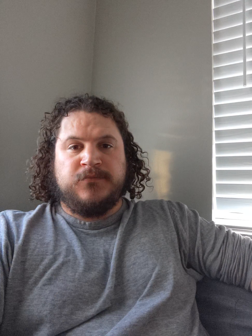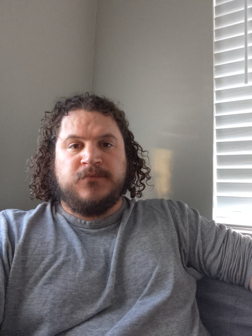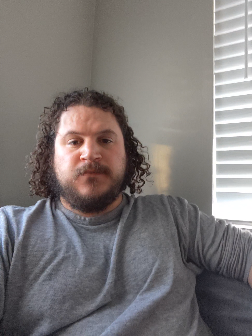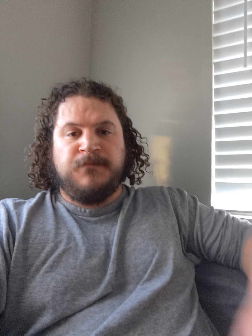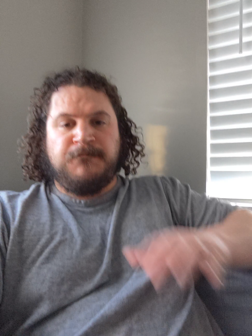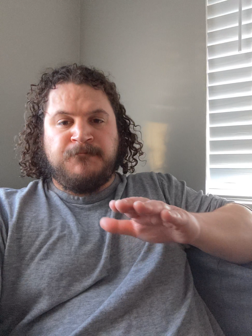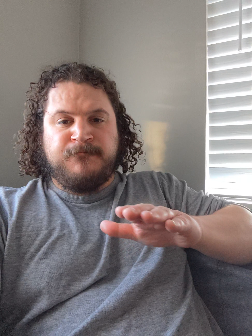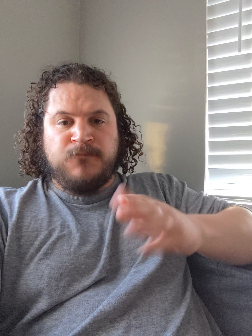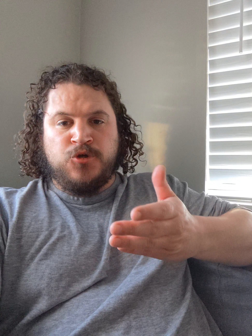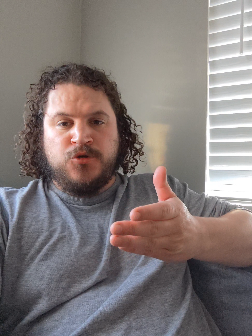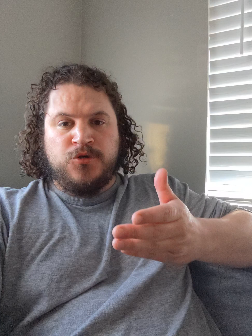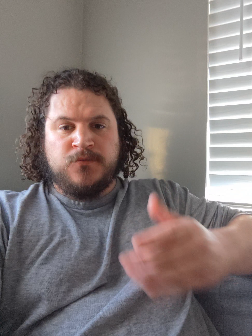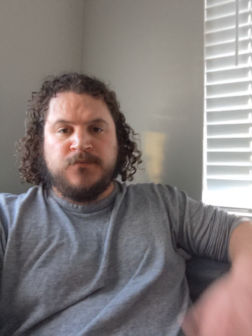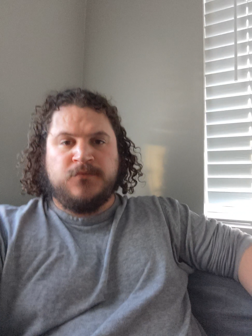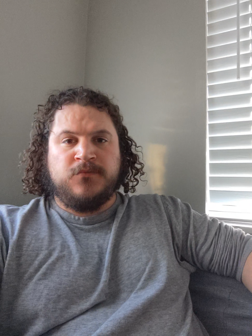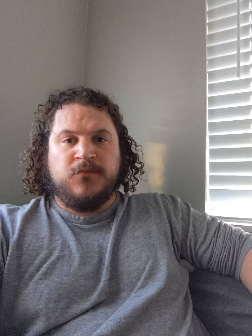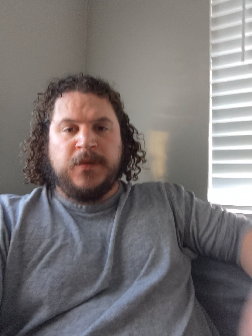book